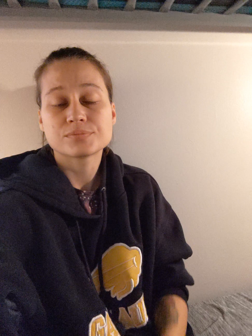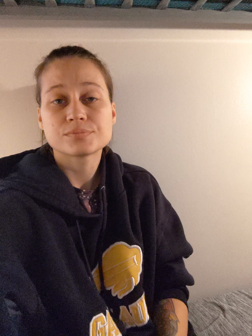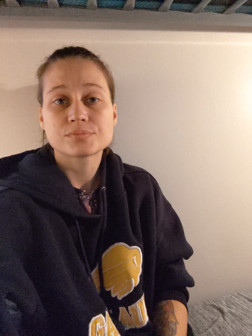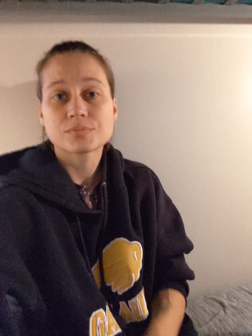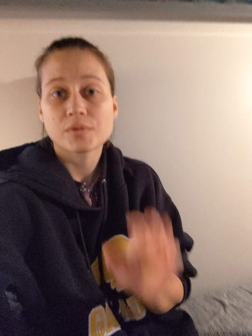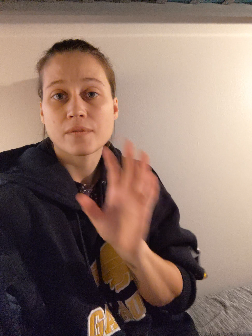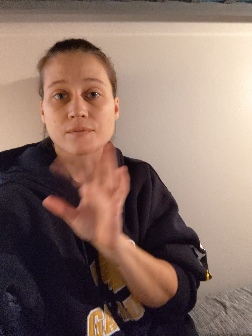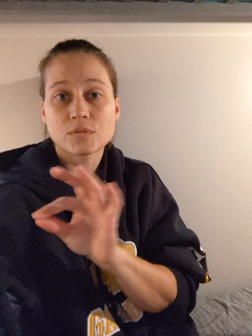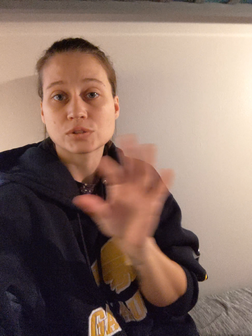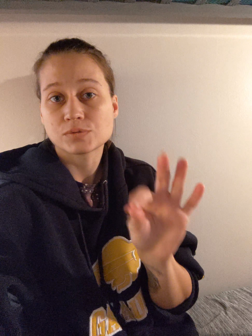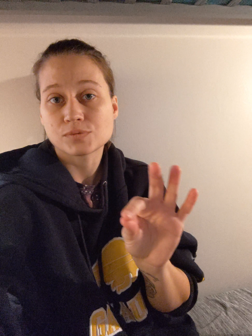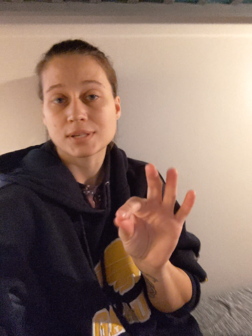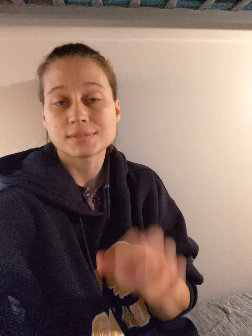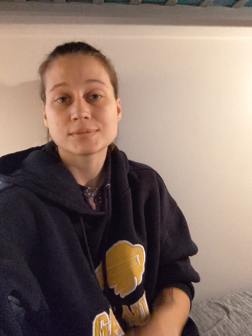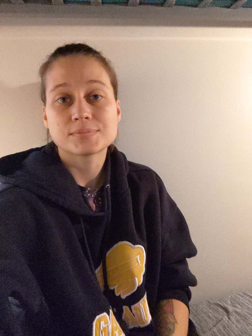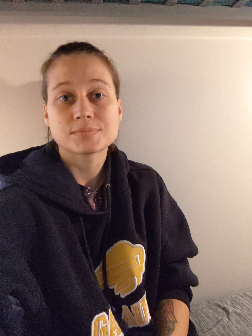french fries